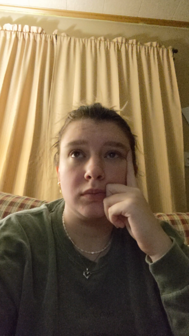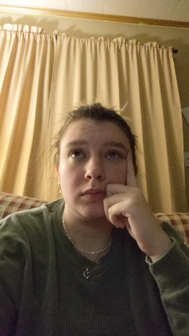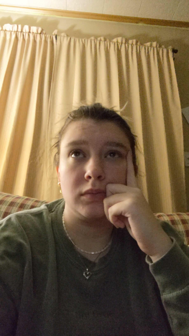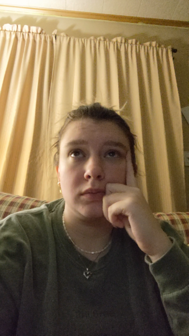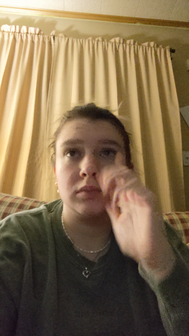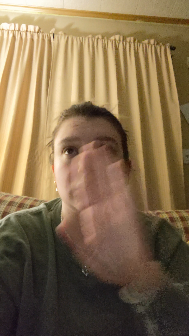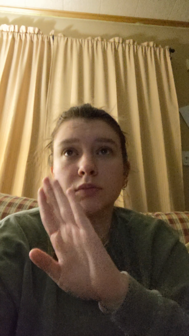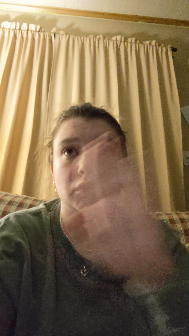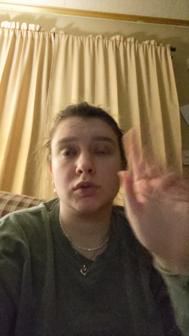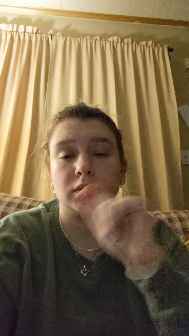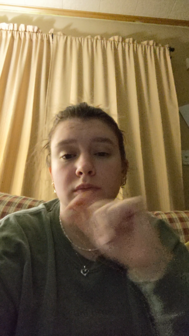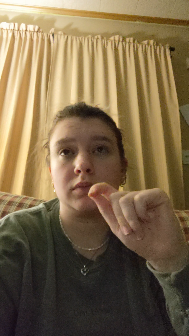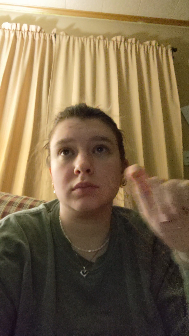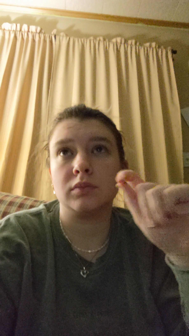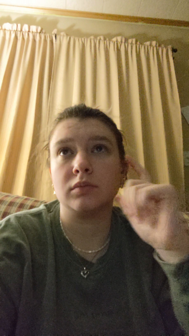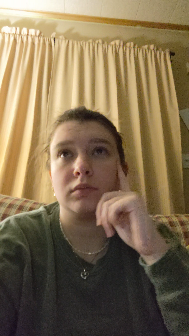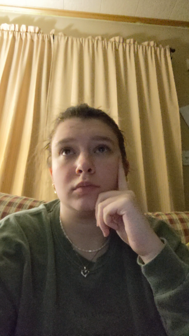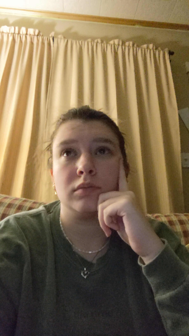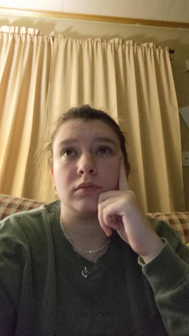chalk